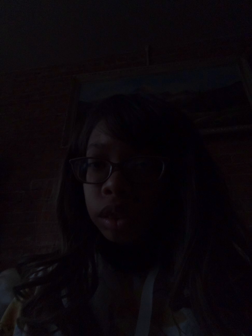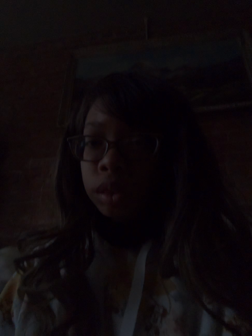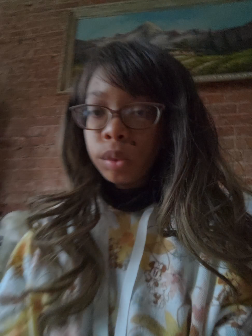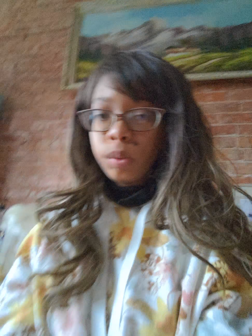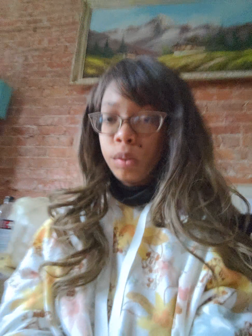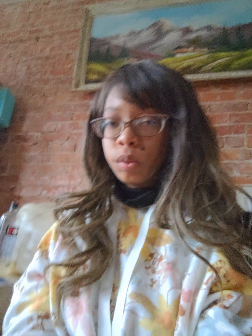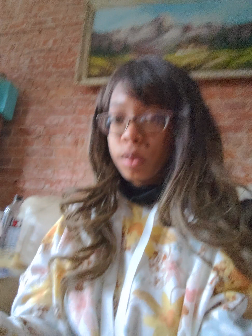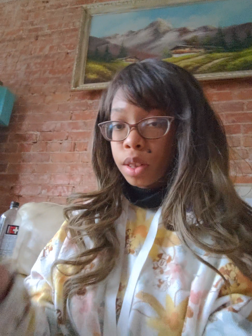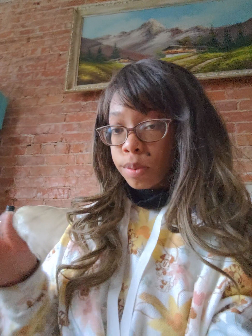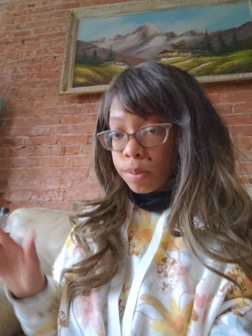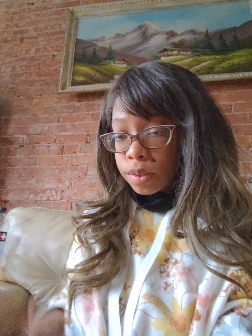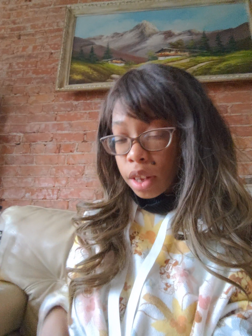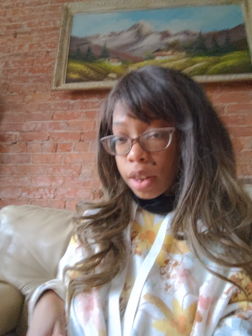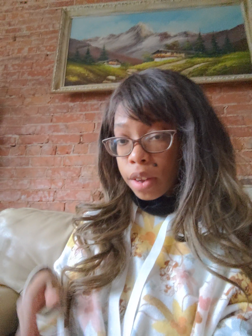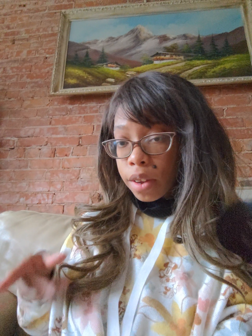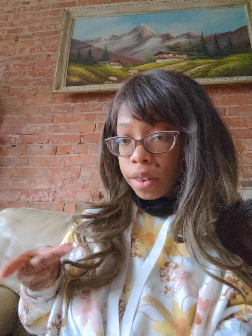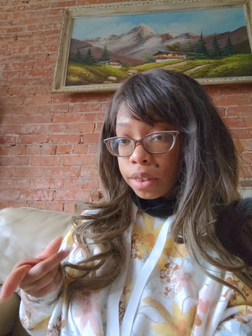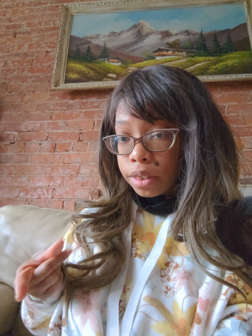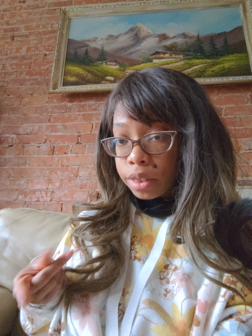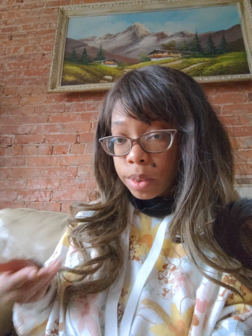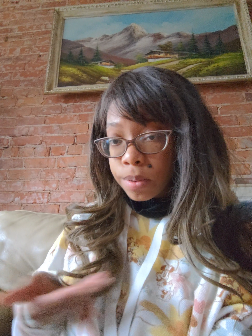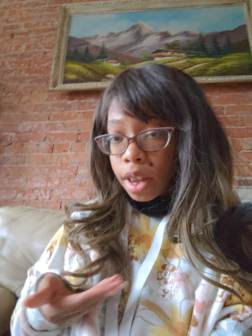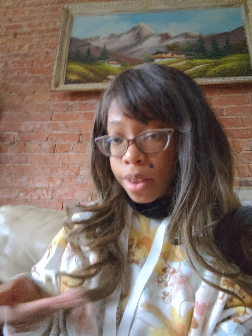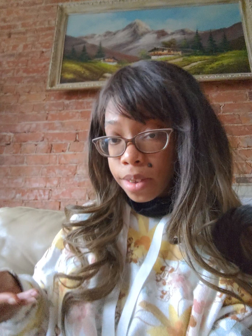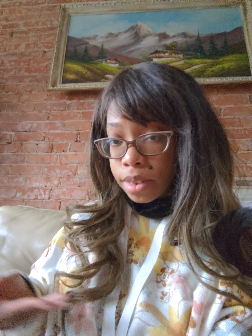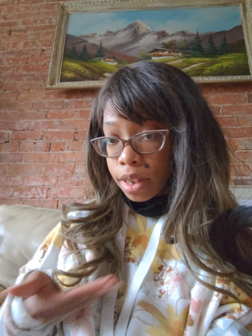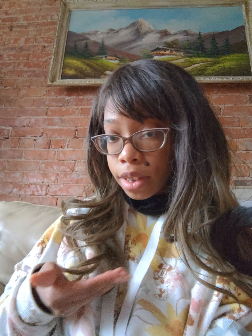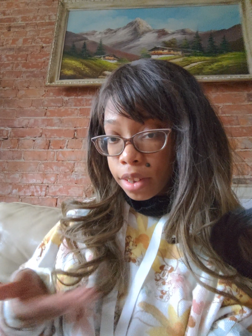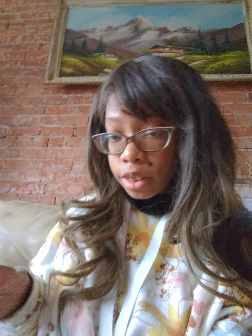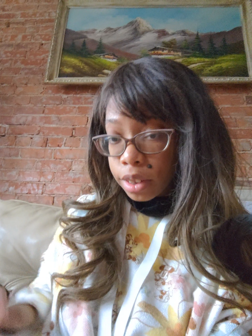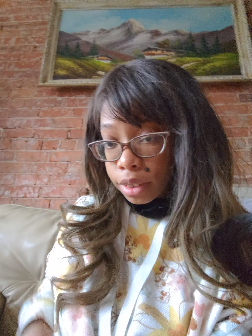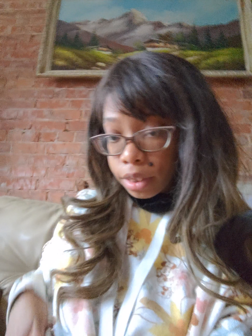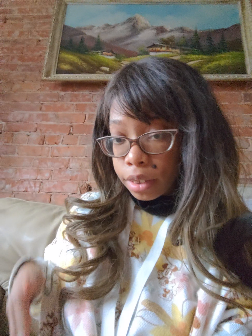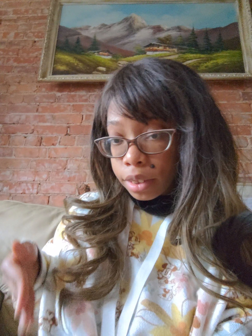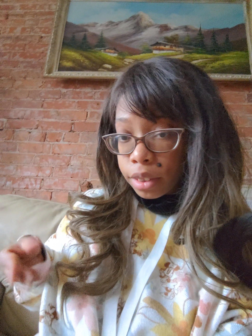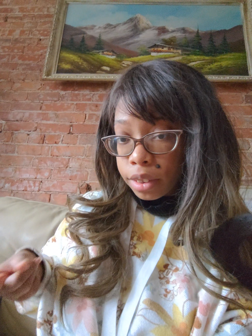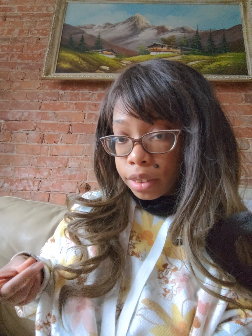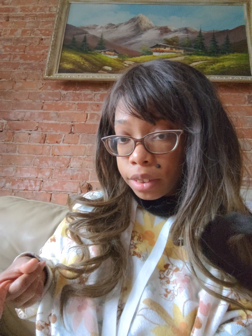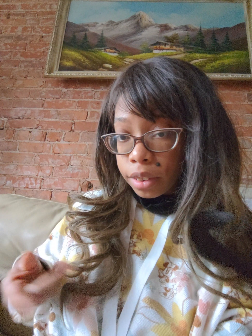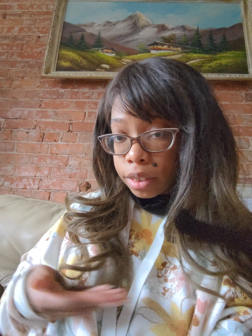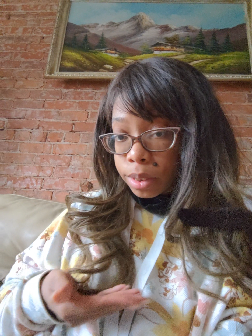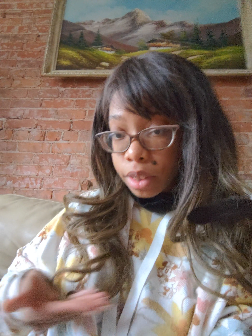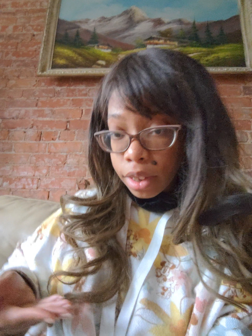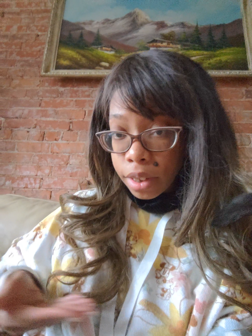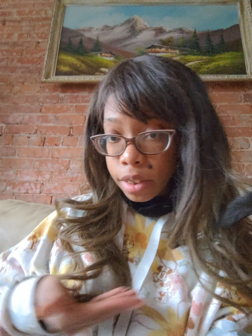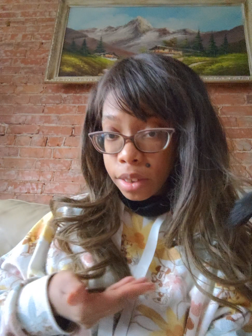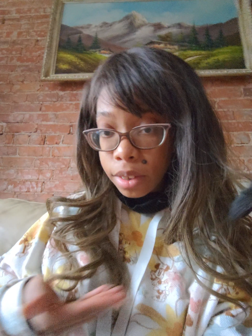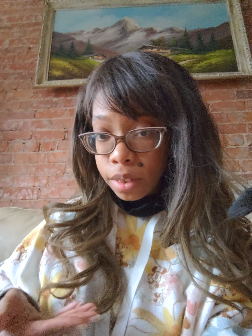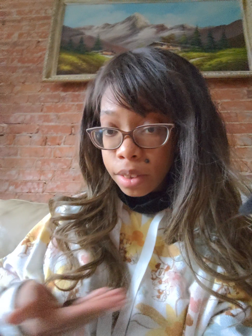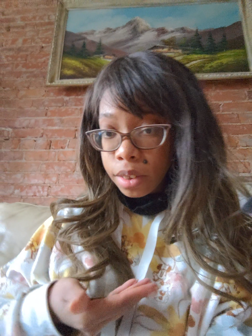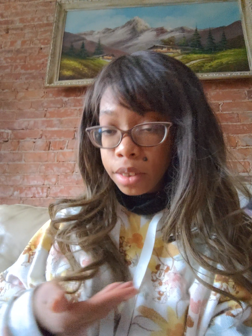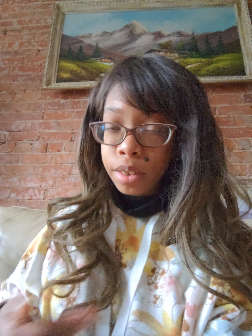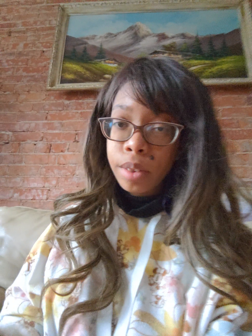puppy